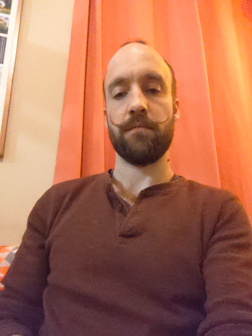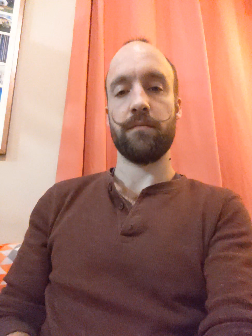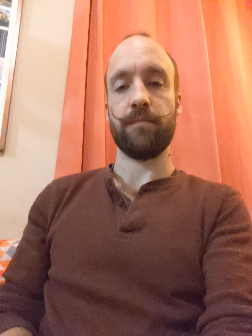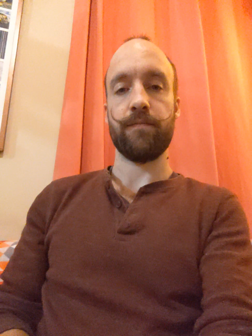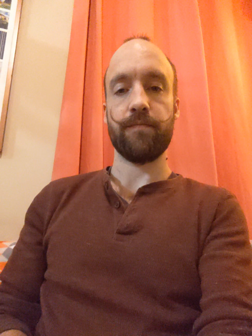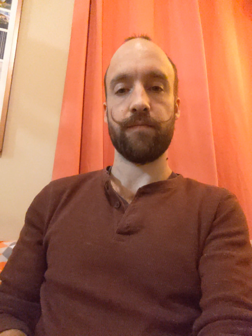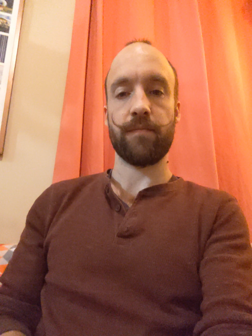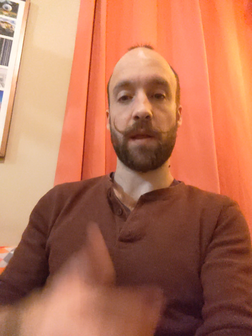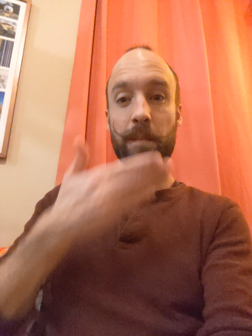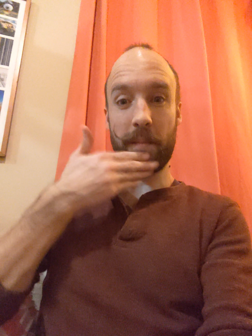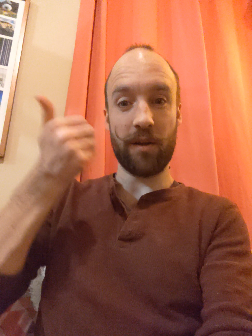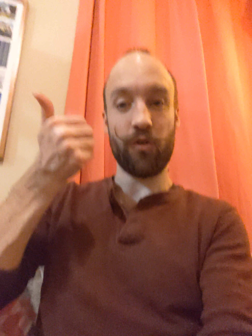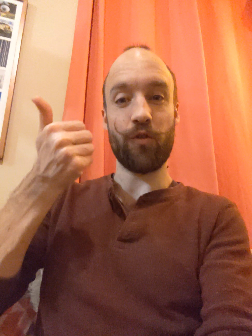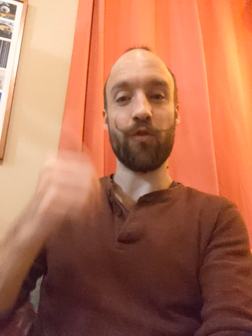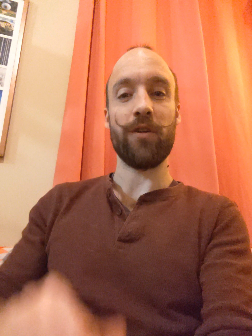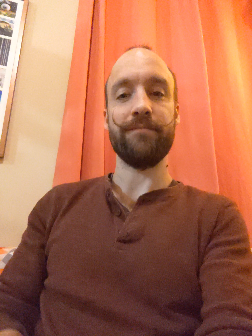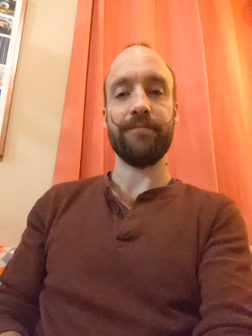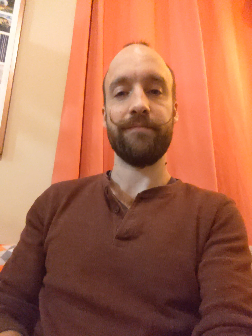better